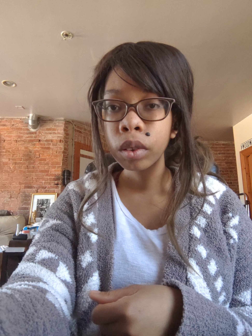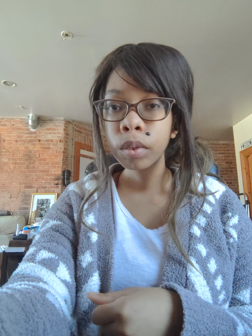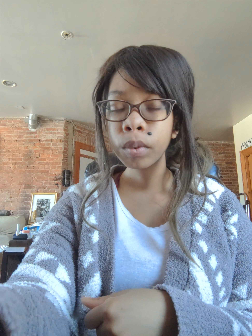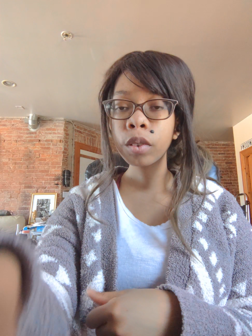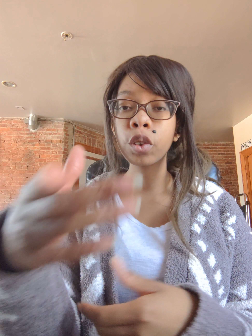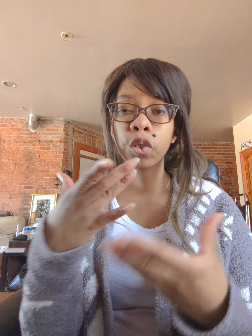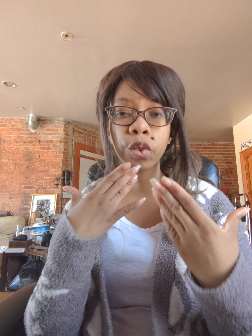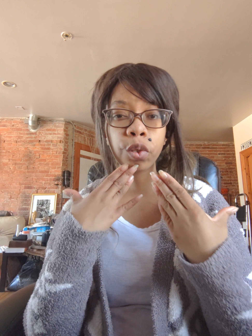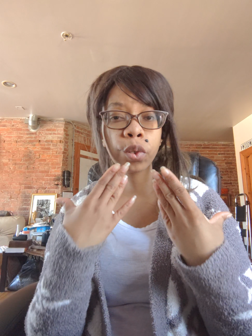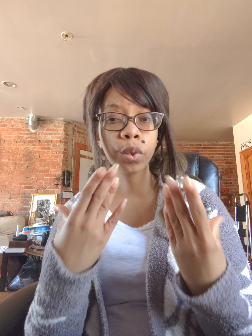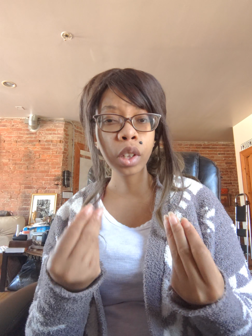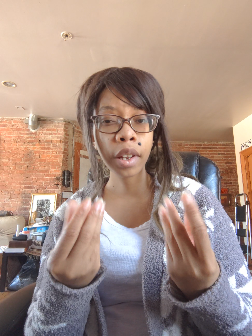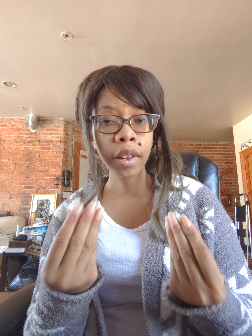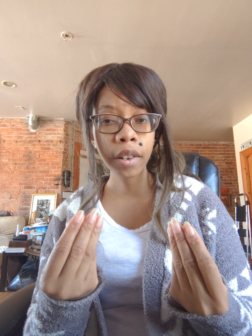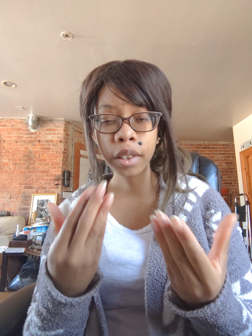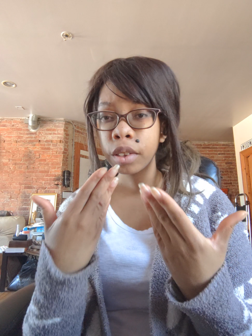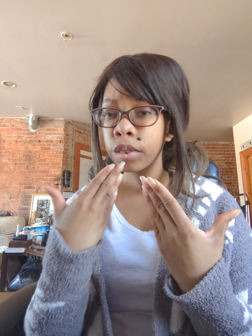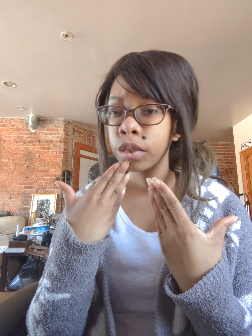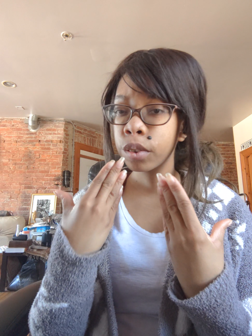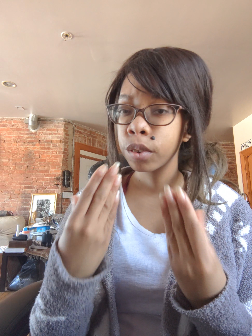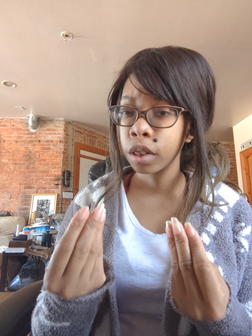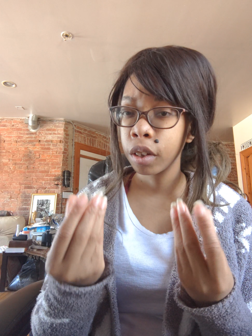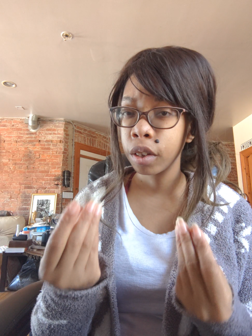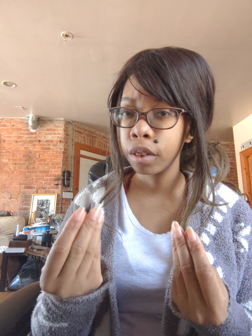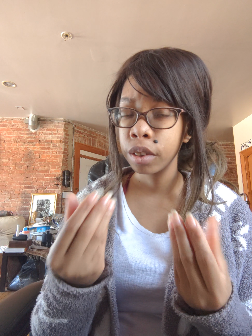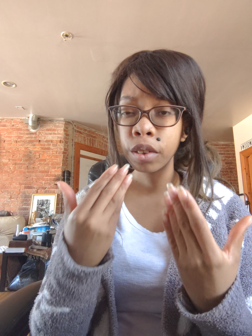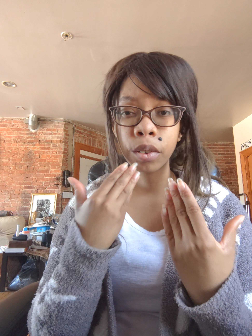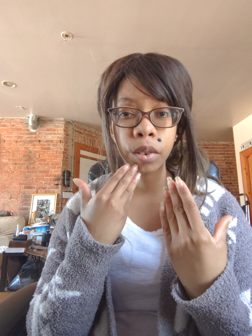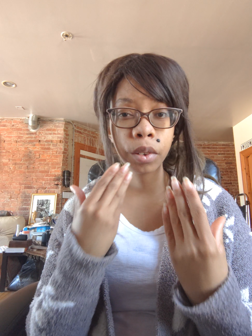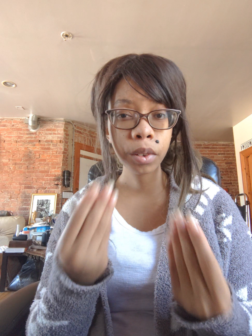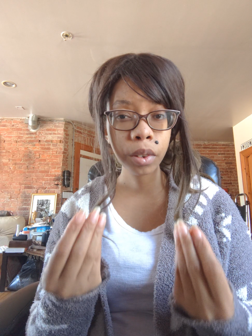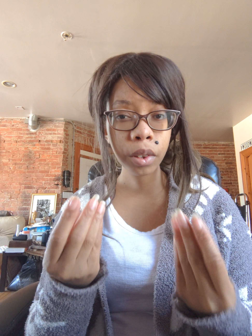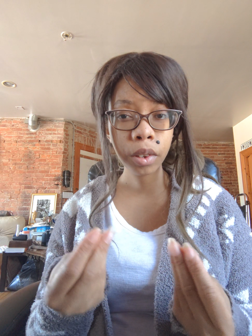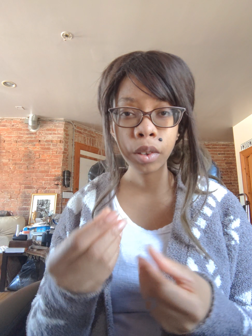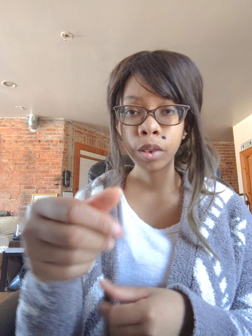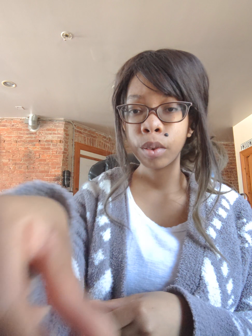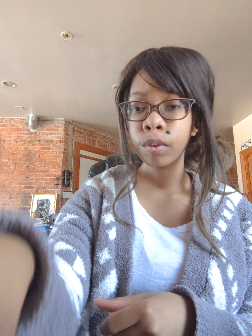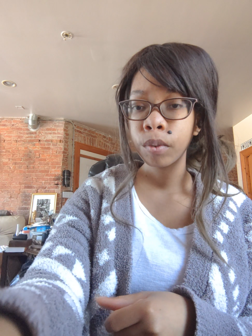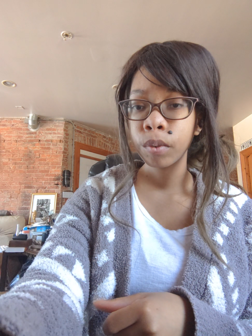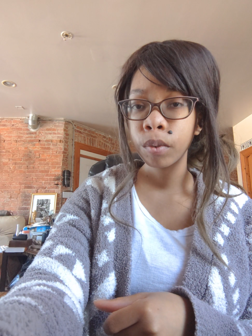wet